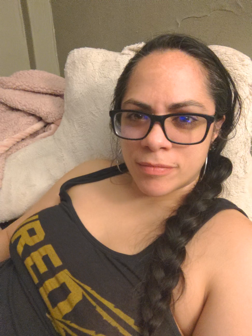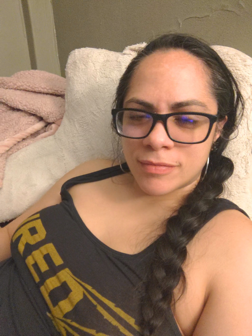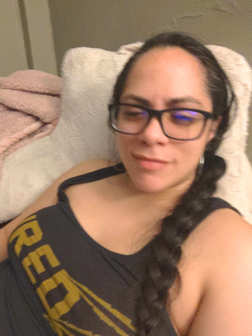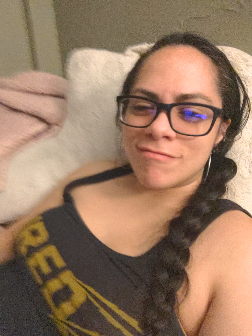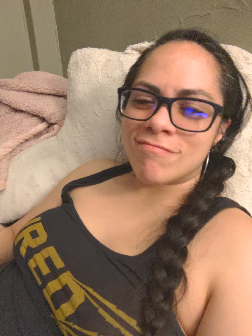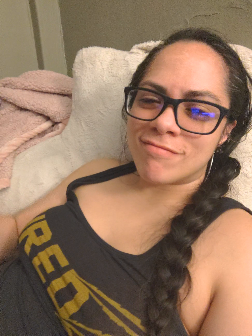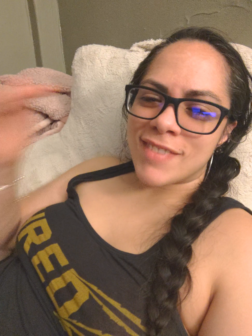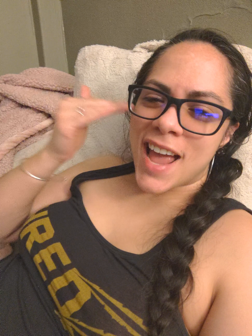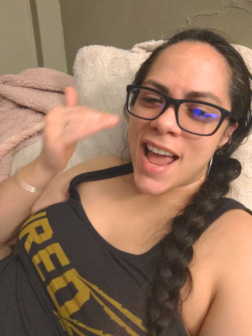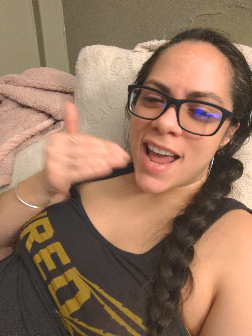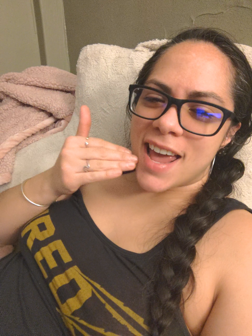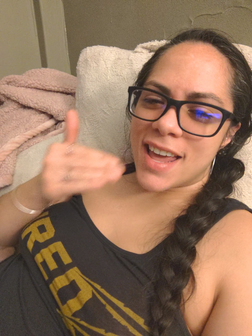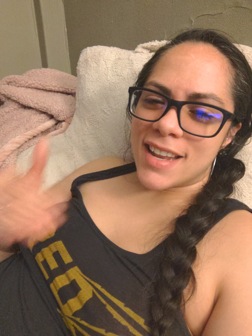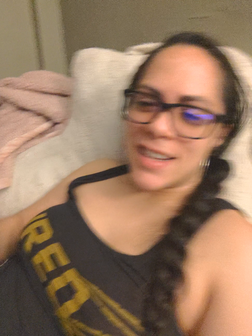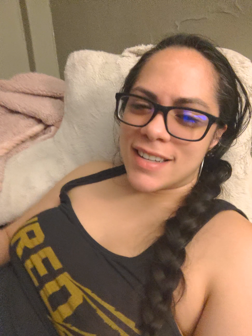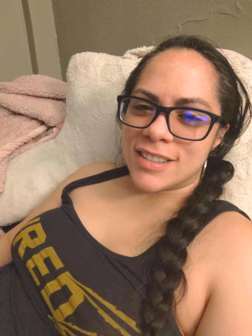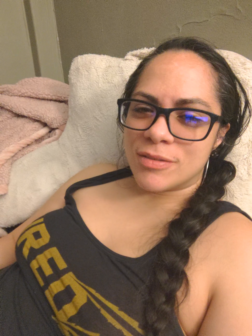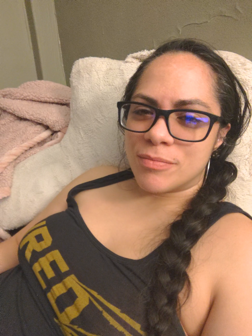head